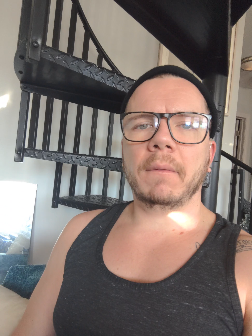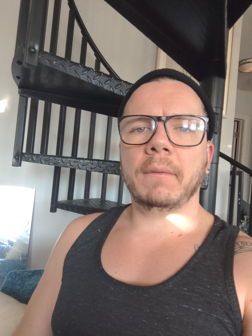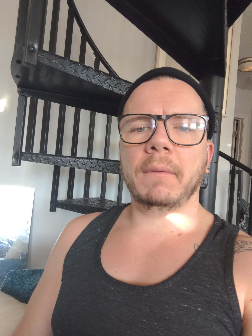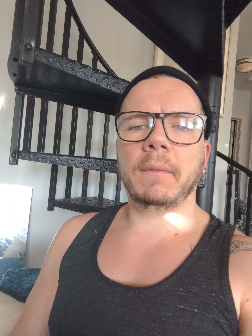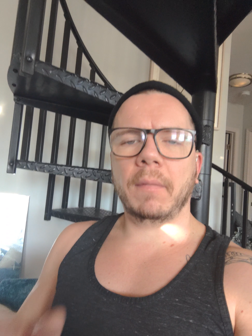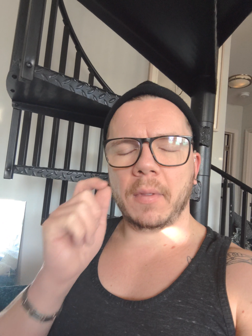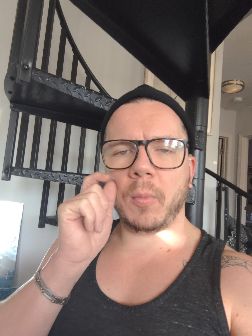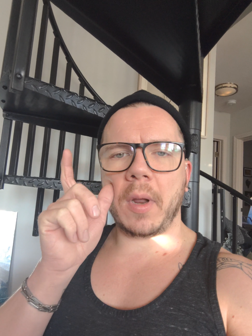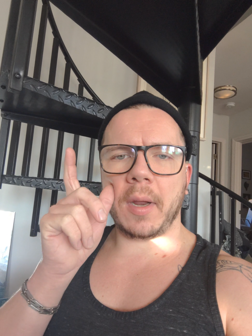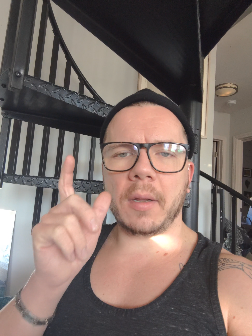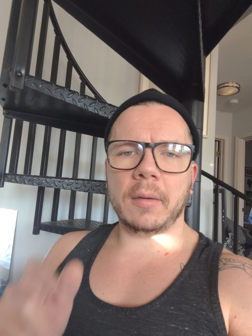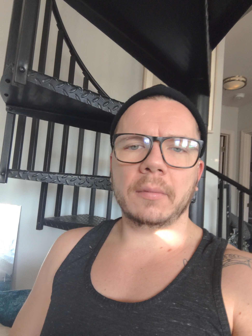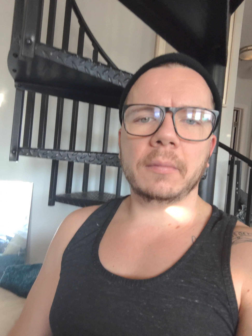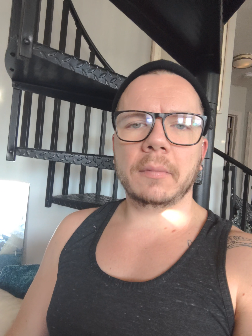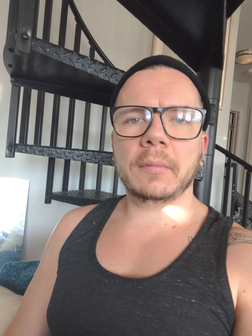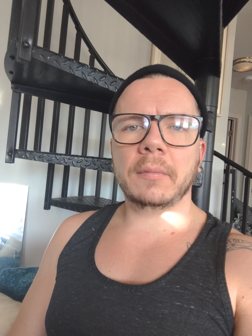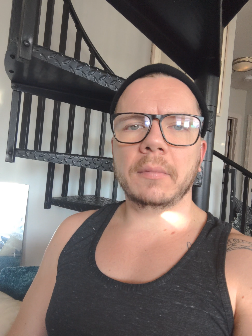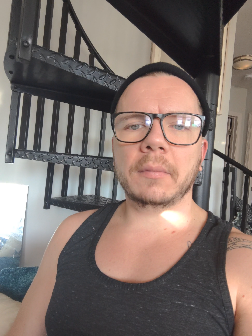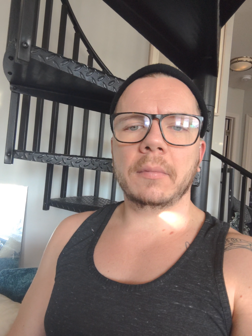awake